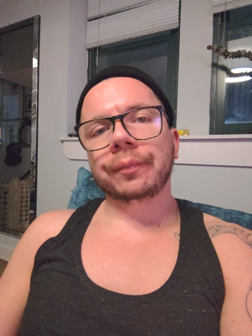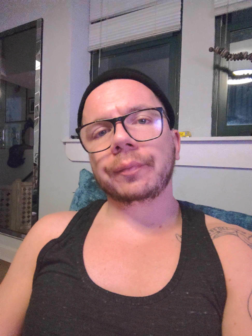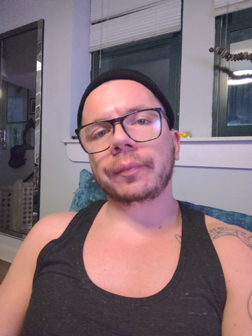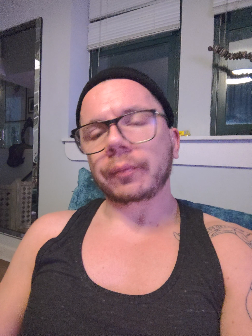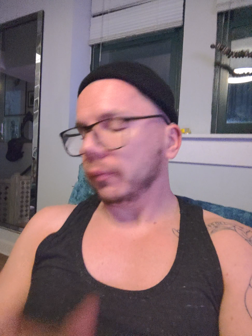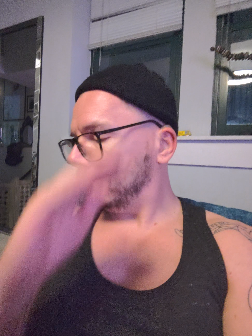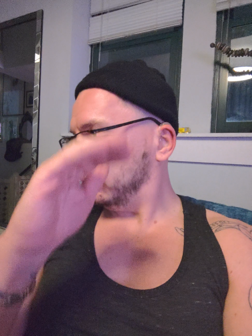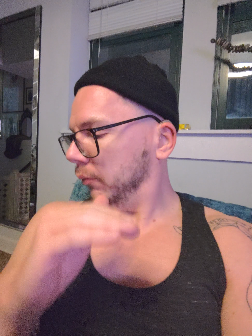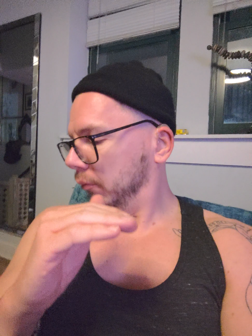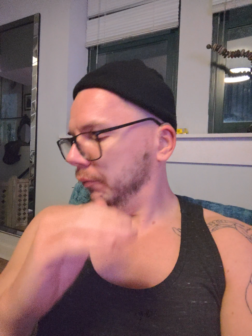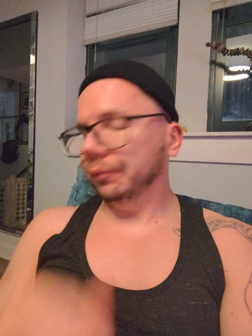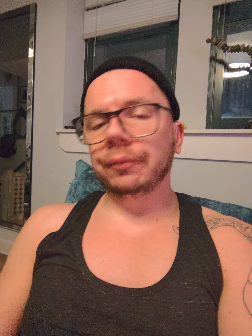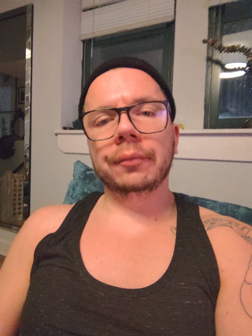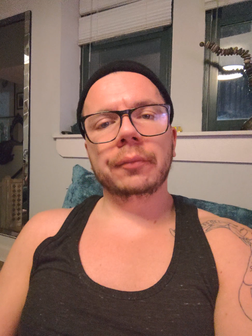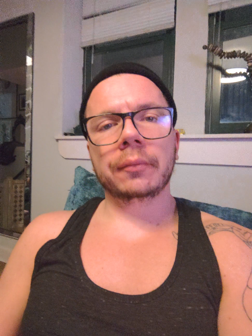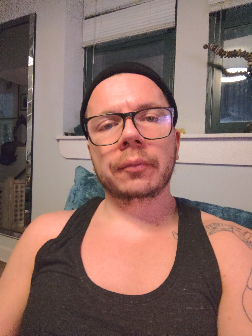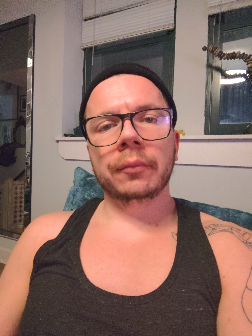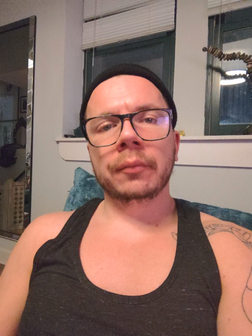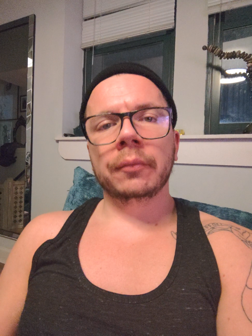child